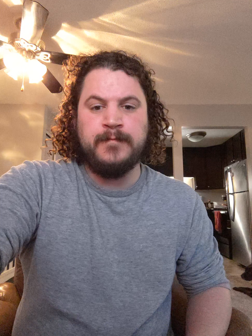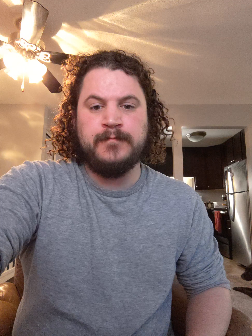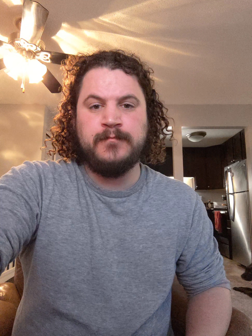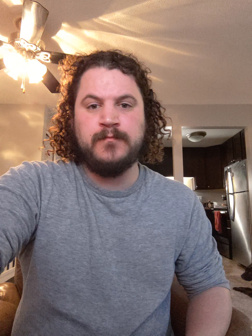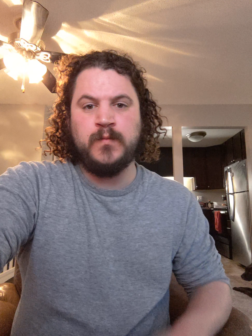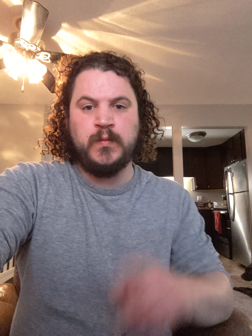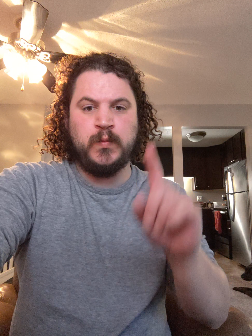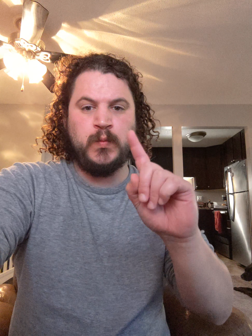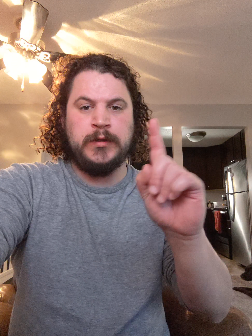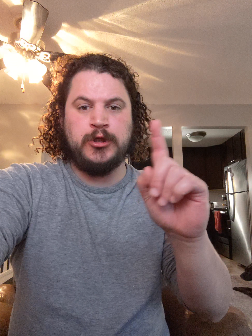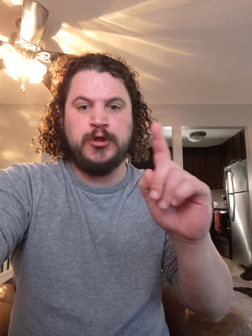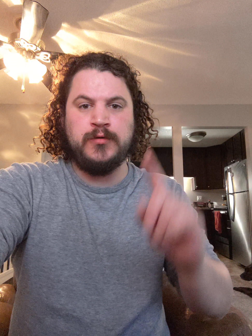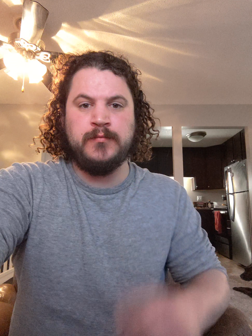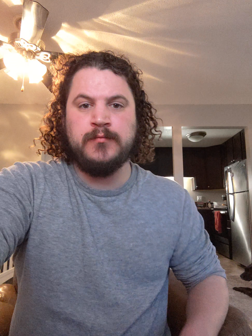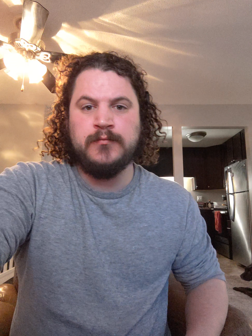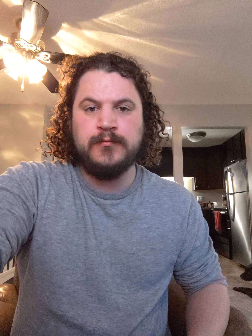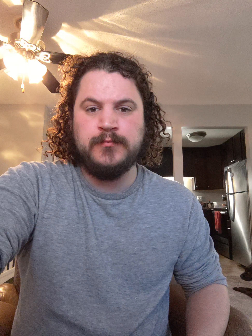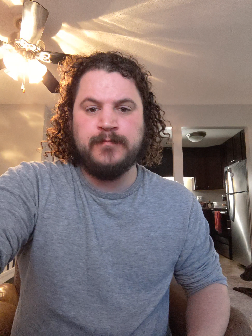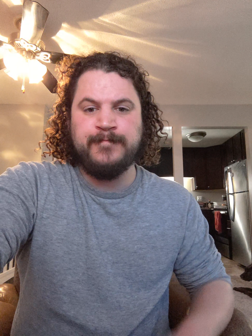where